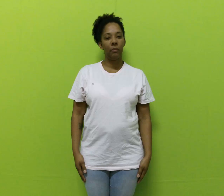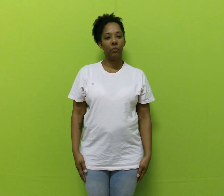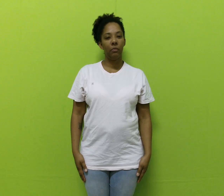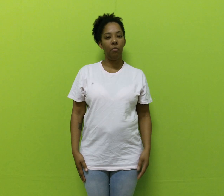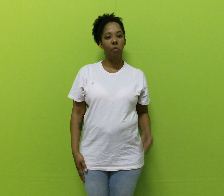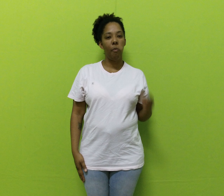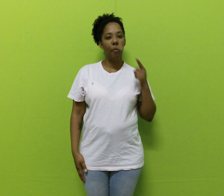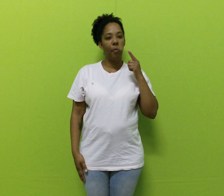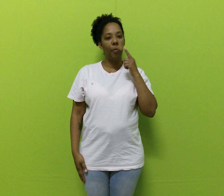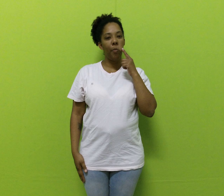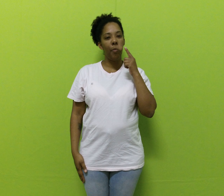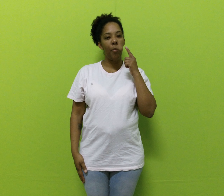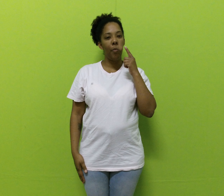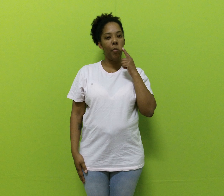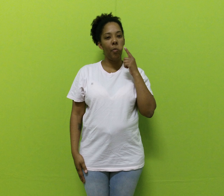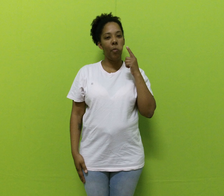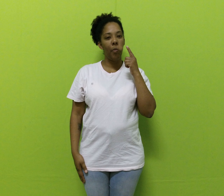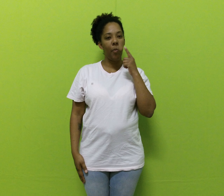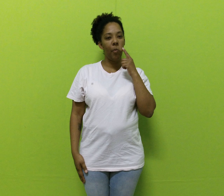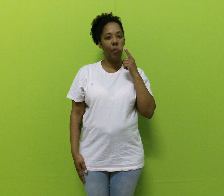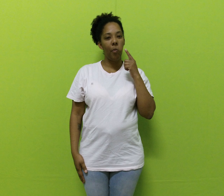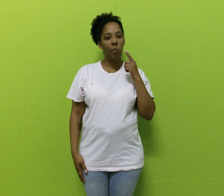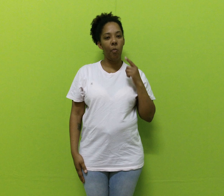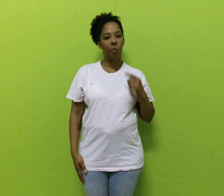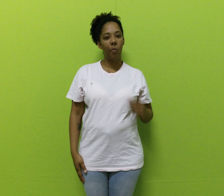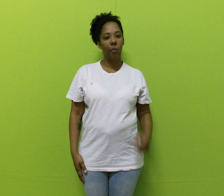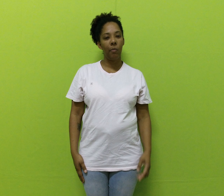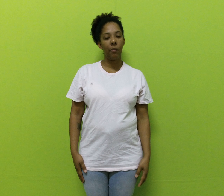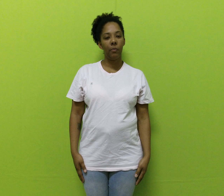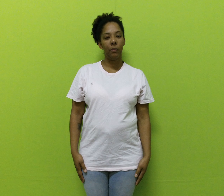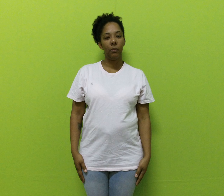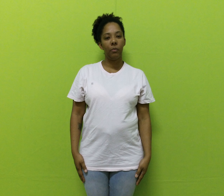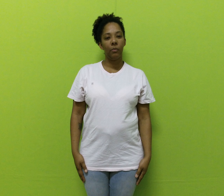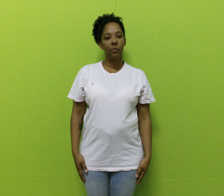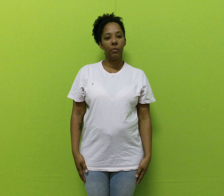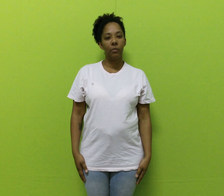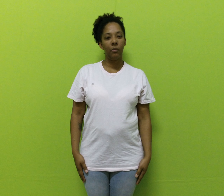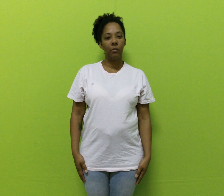bala